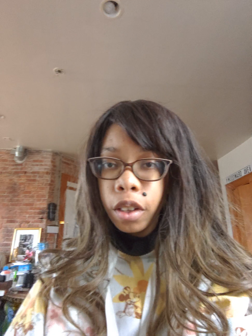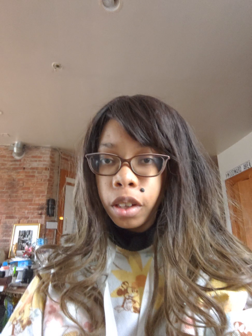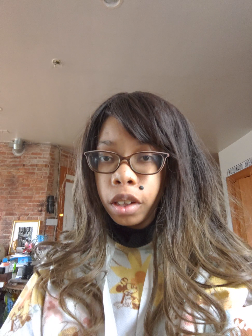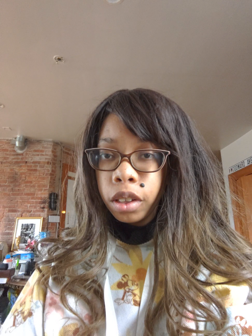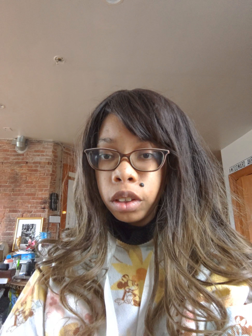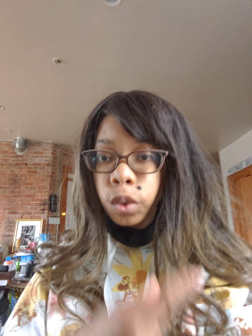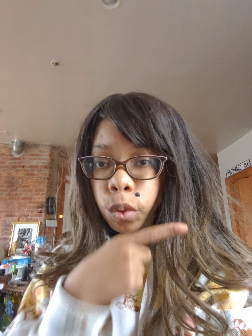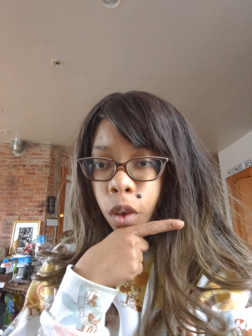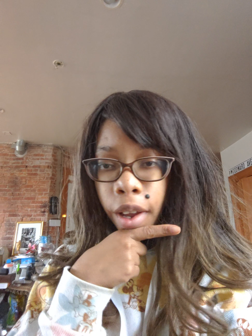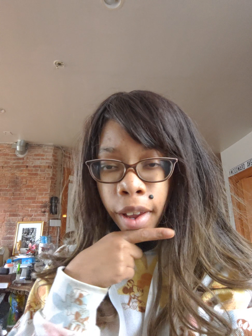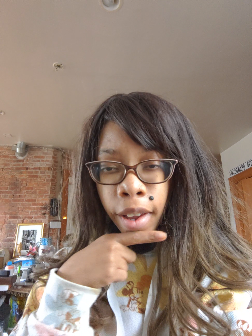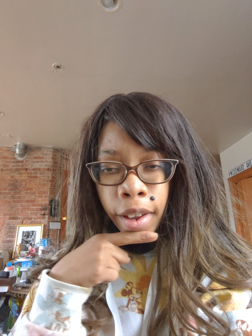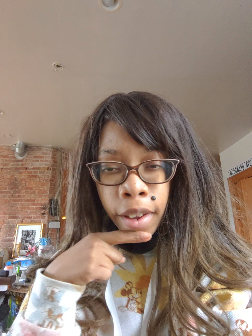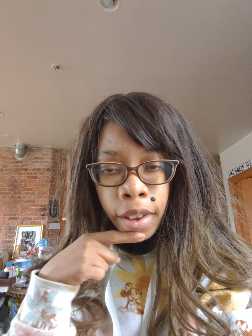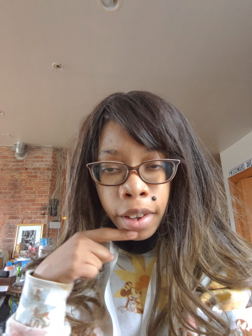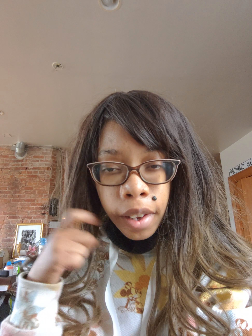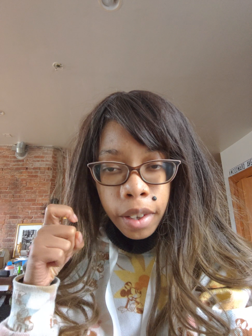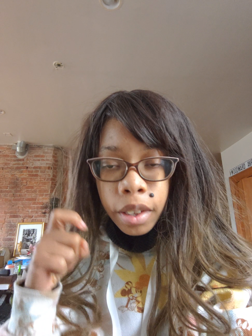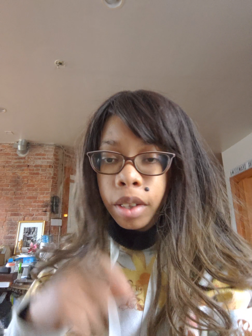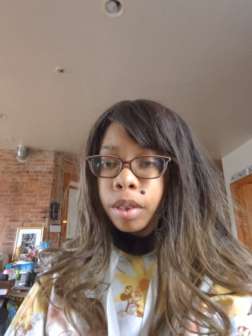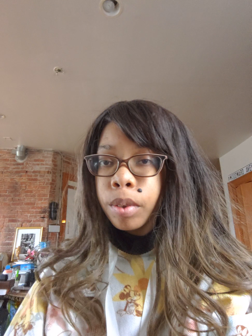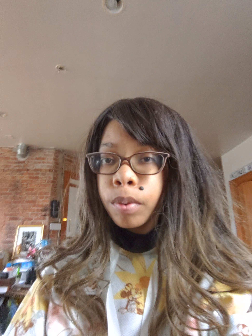dry